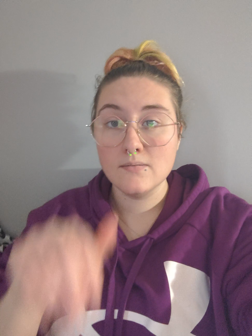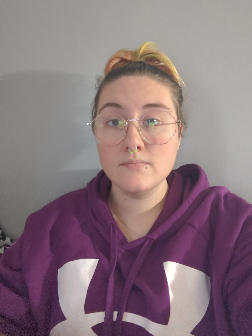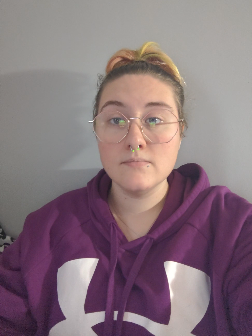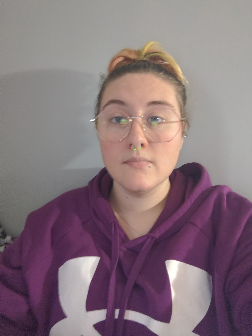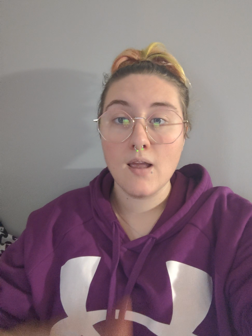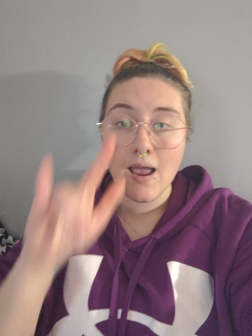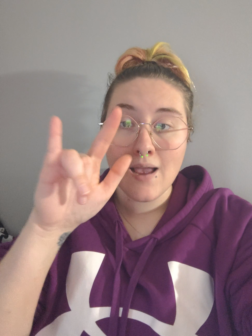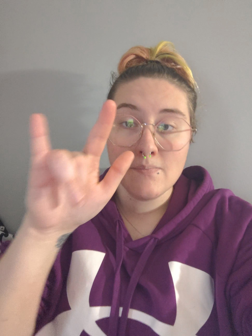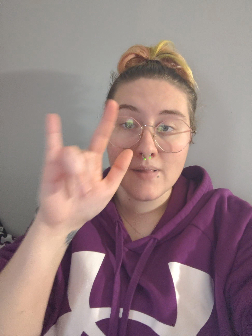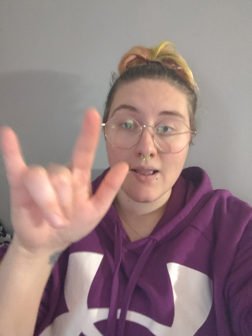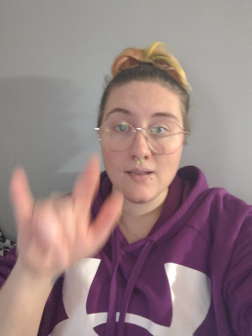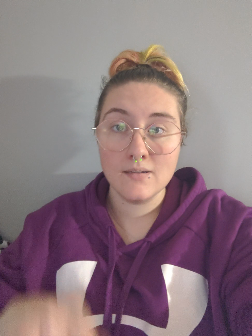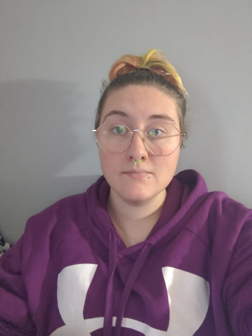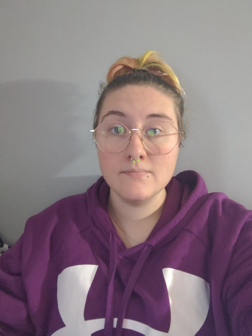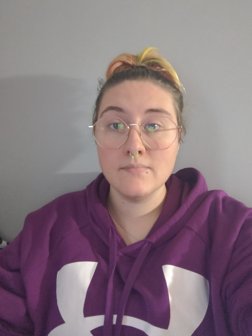airplane